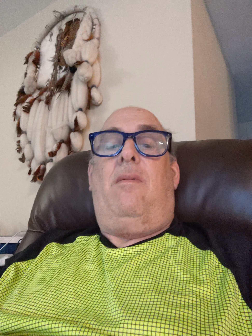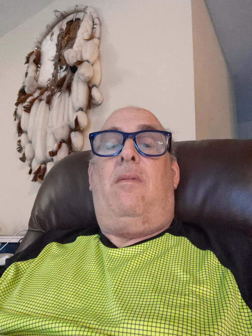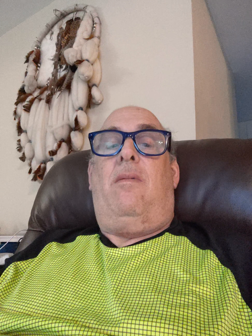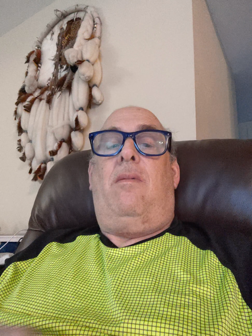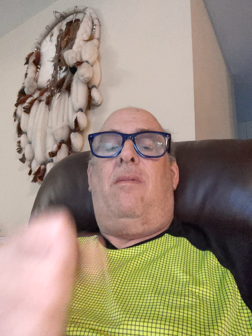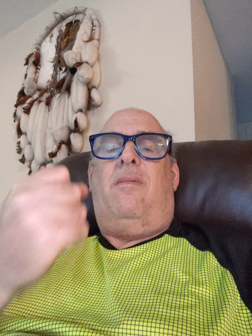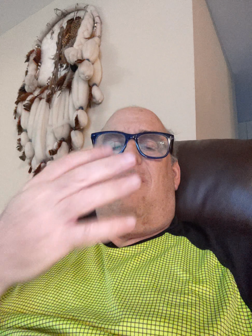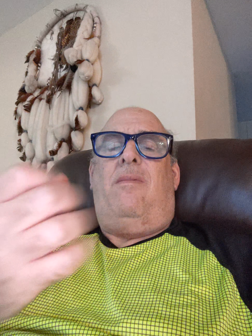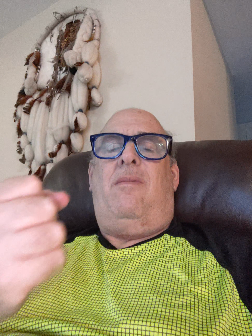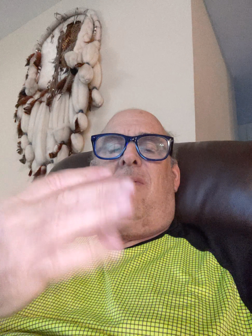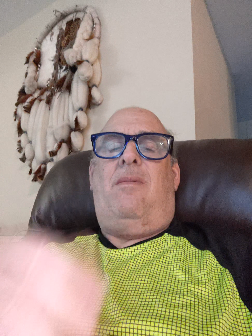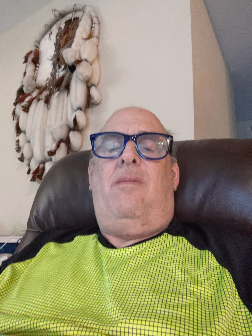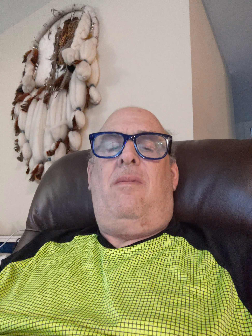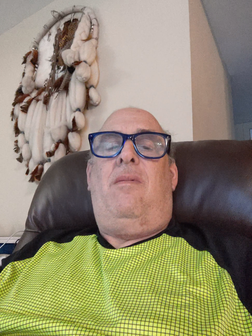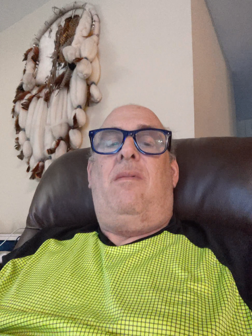many